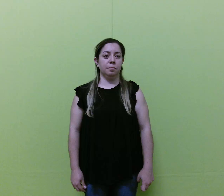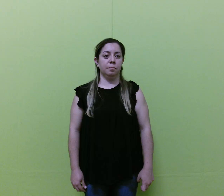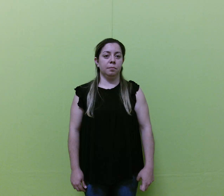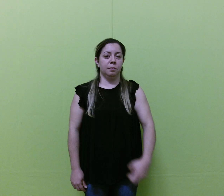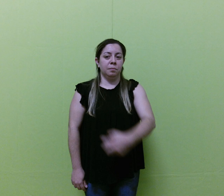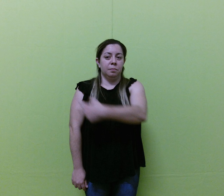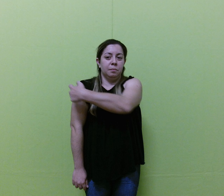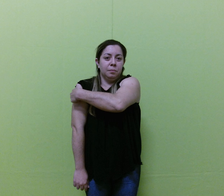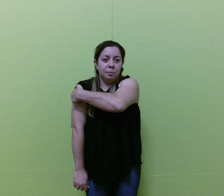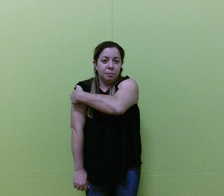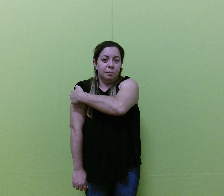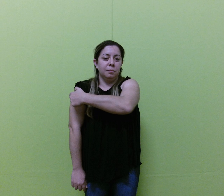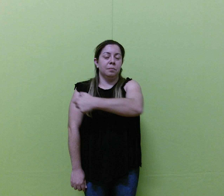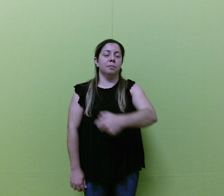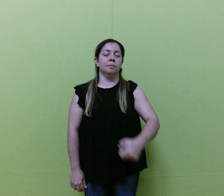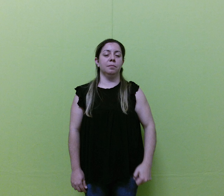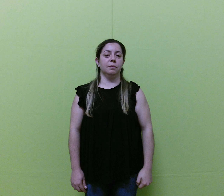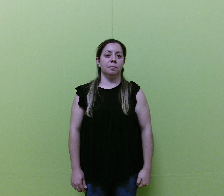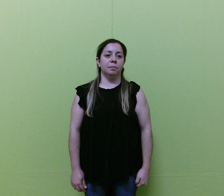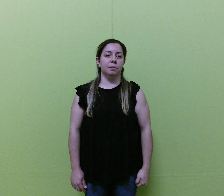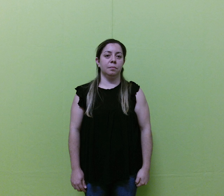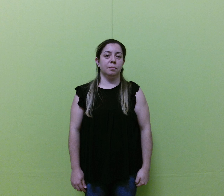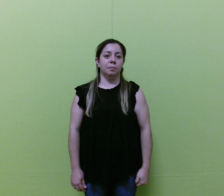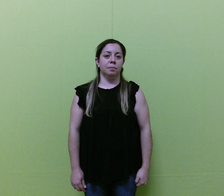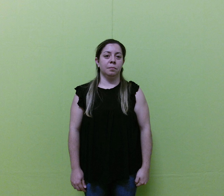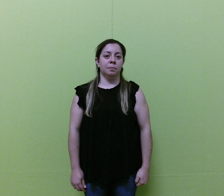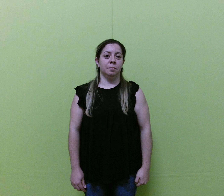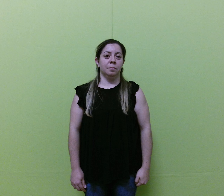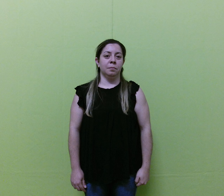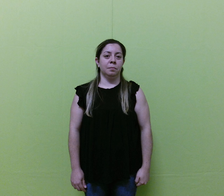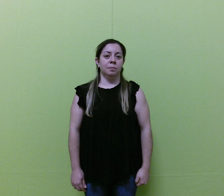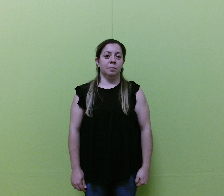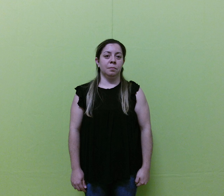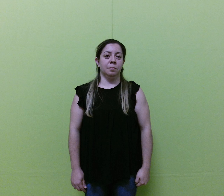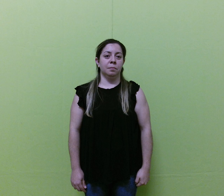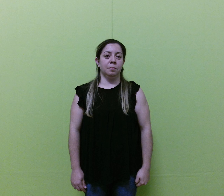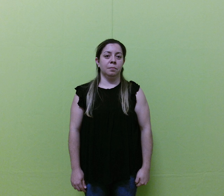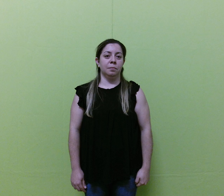vacina